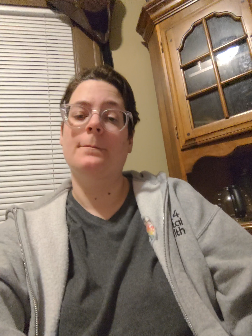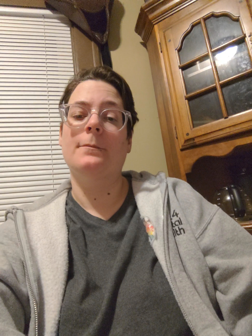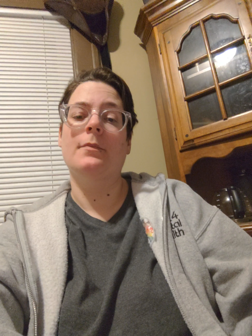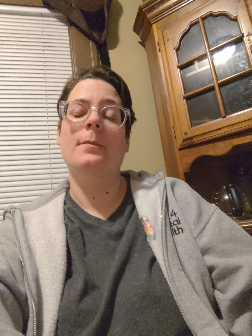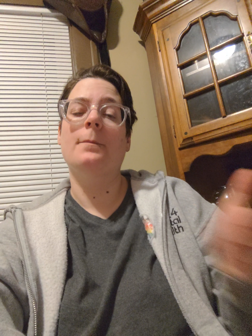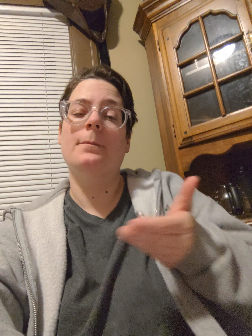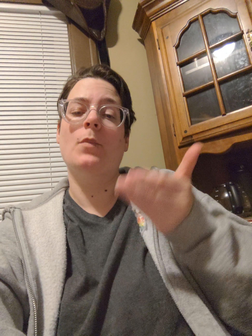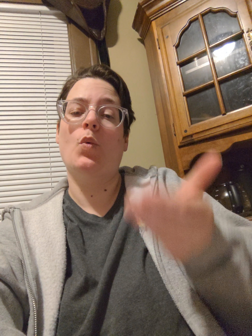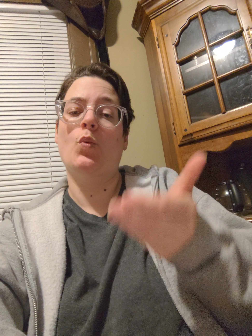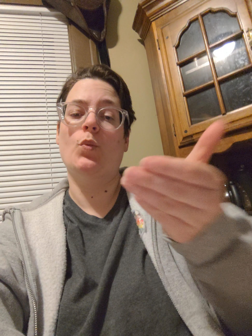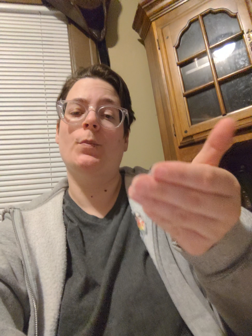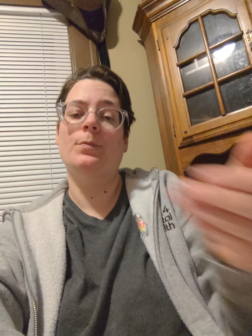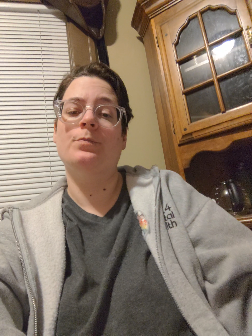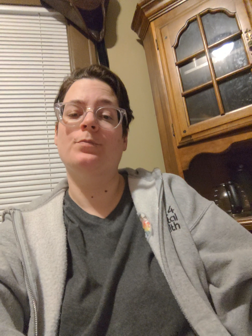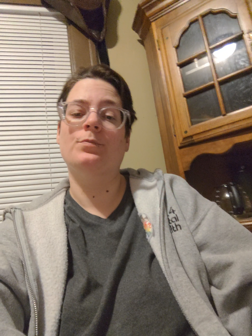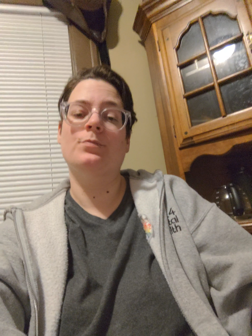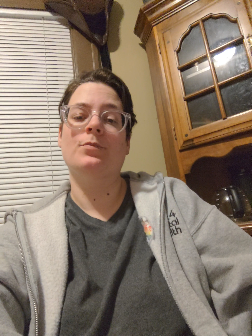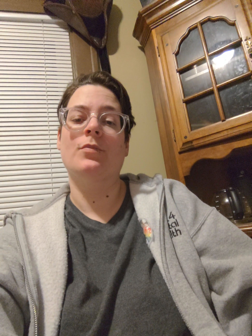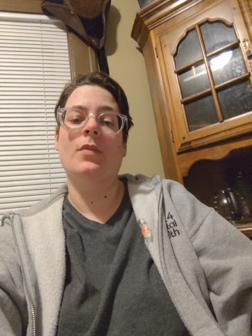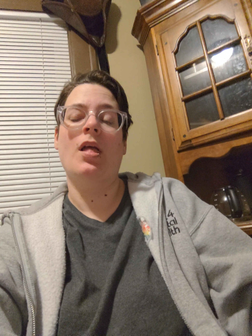boat